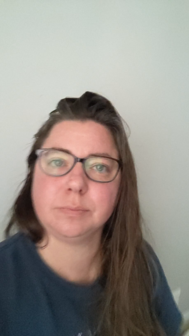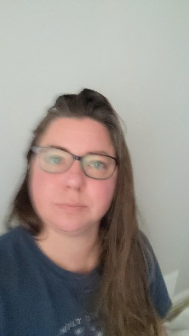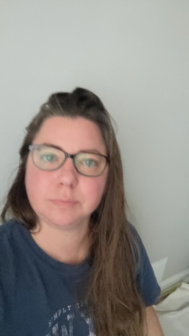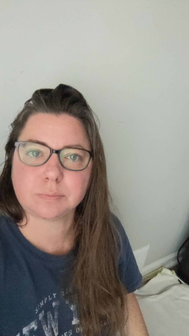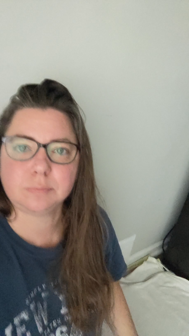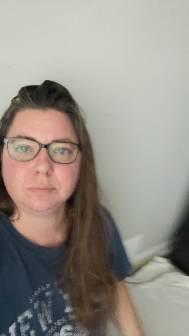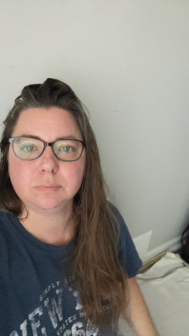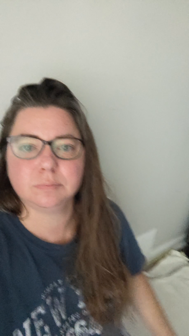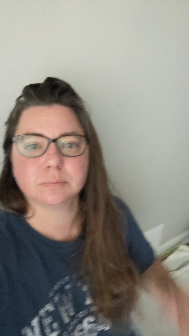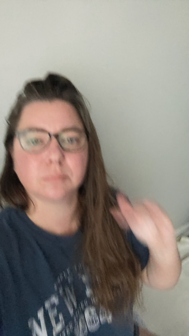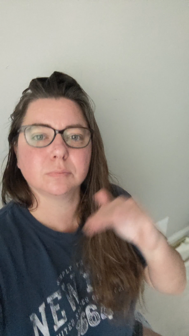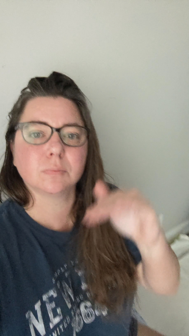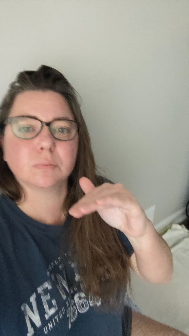doctor